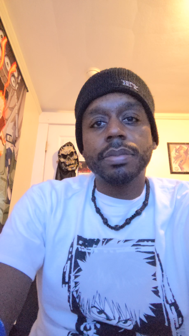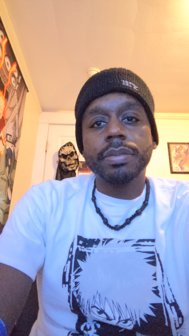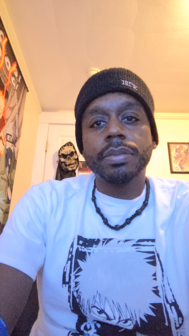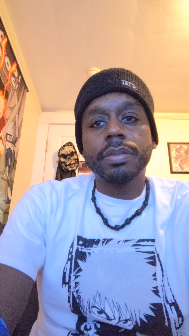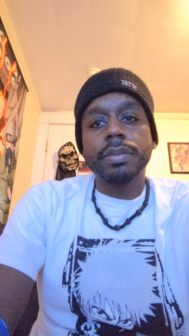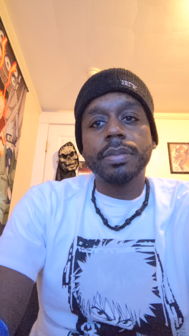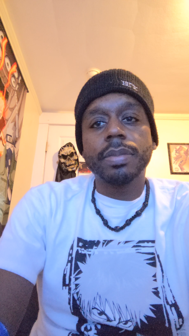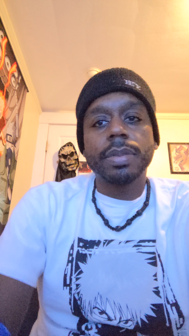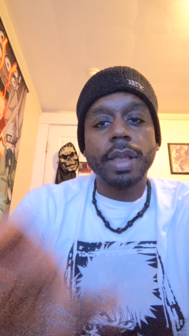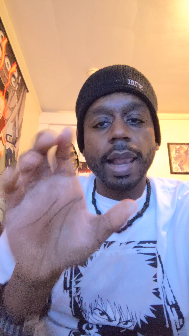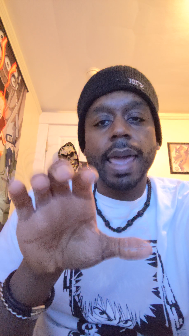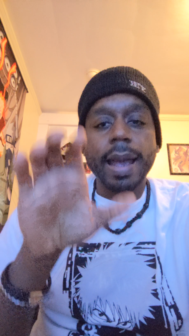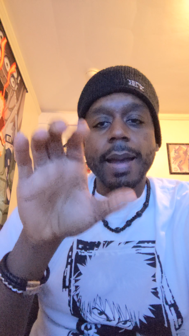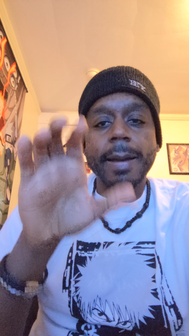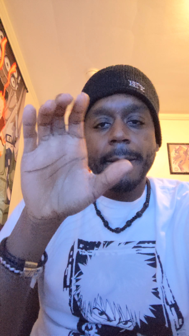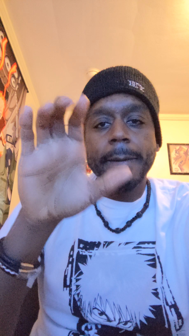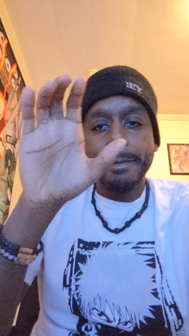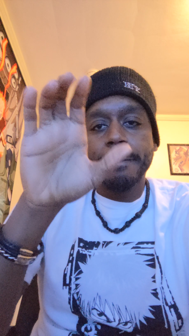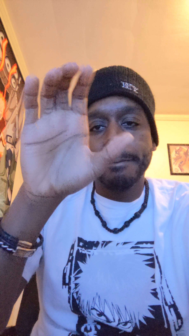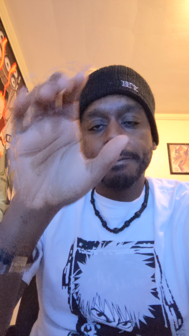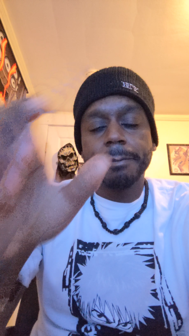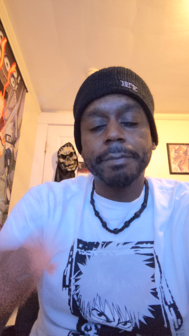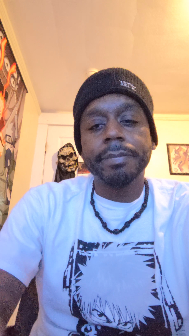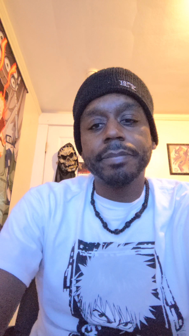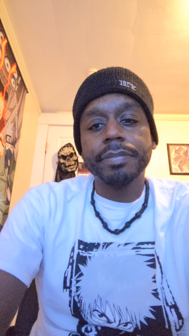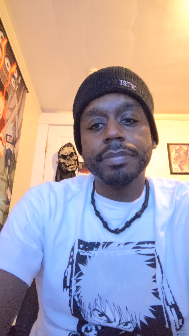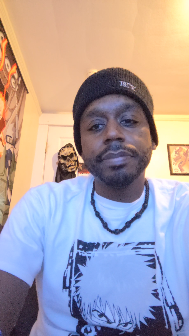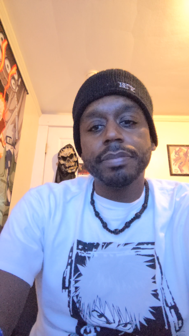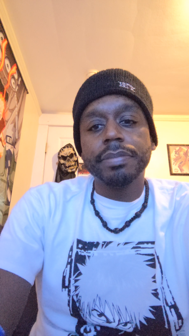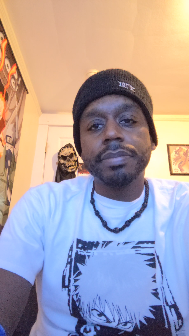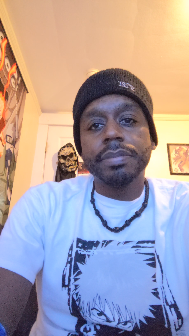climb